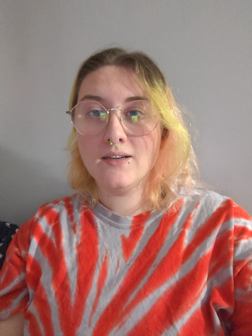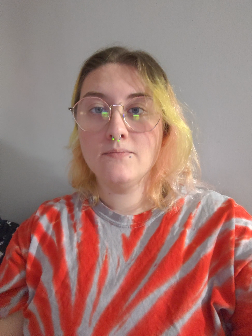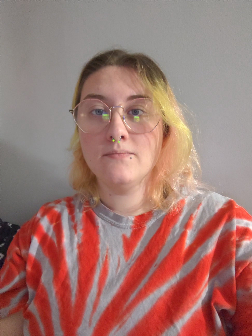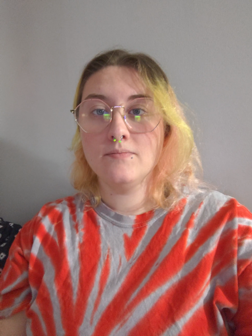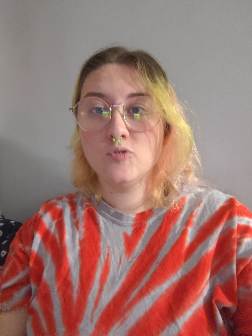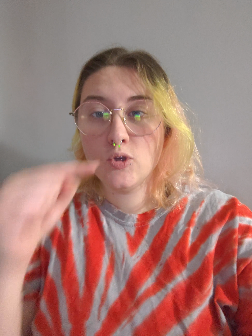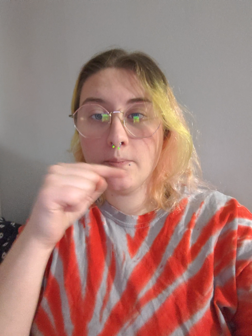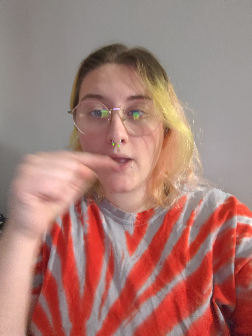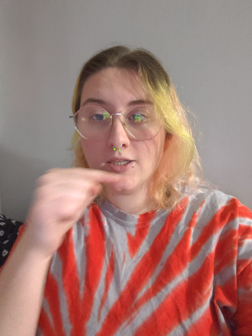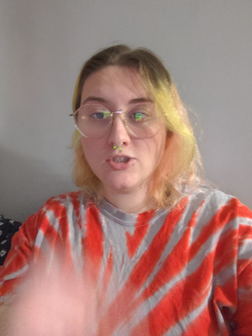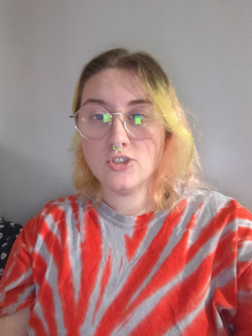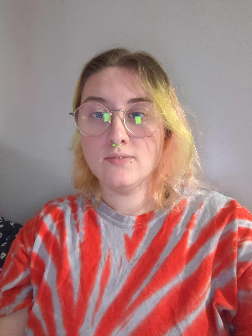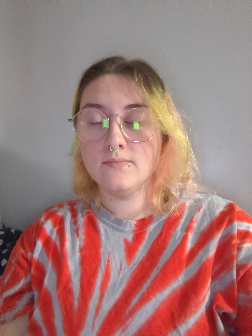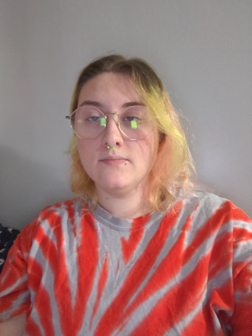toothbrush